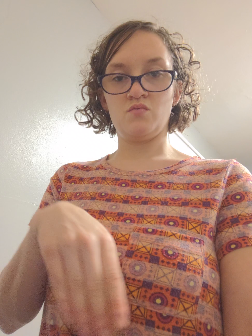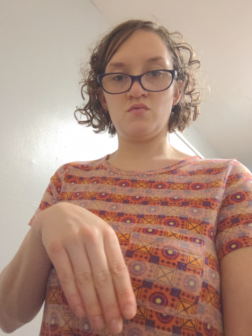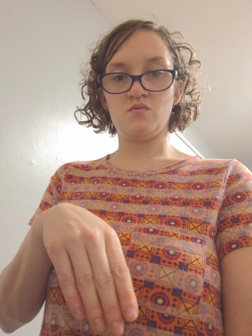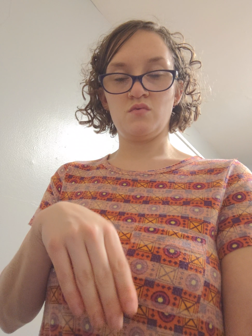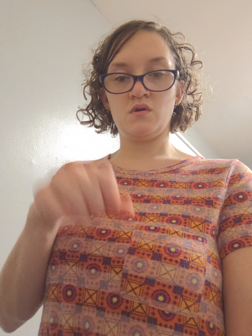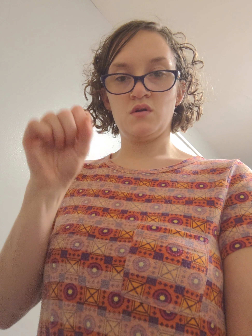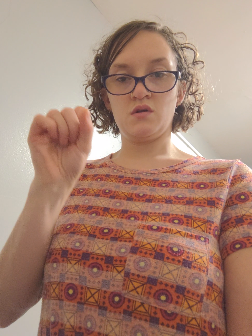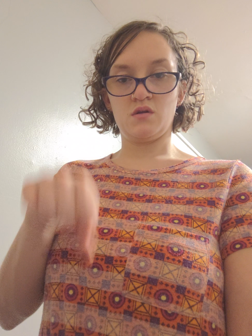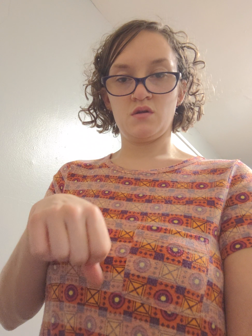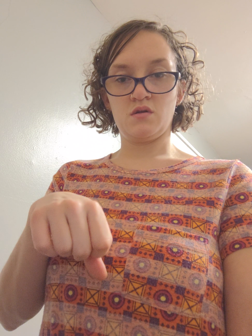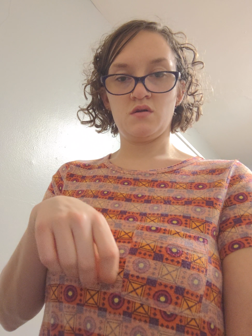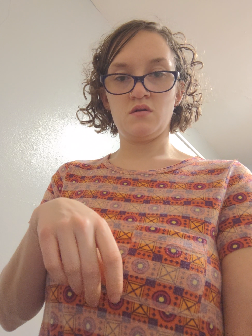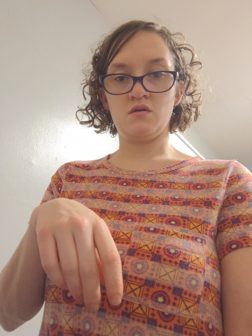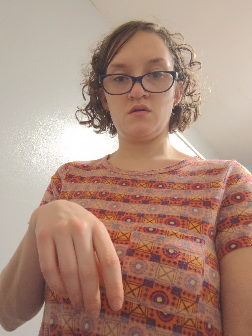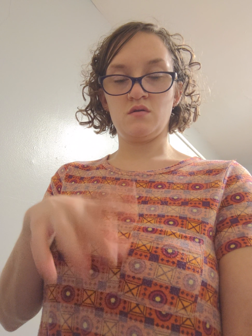can